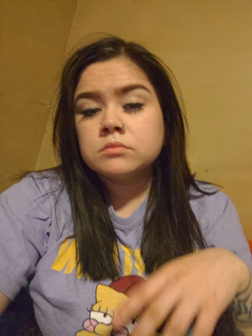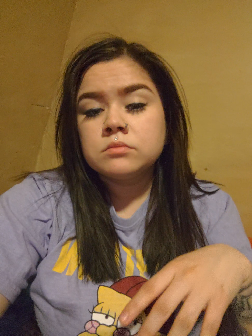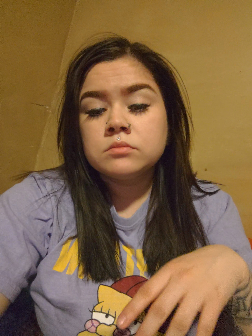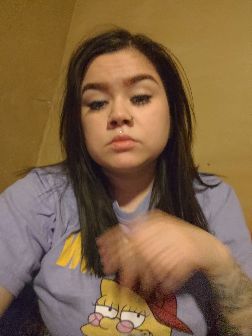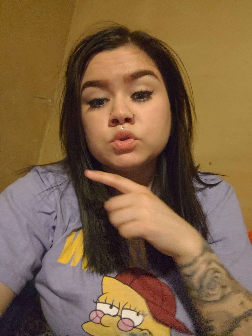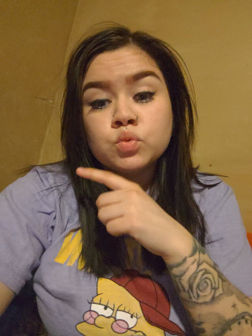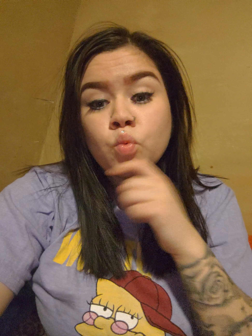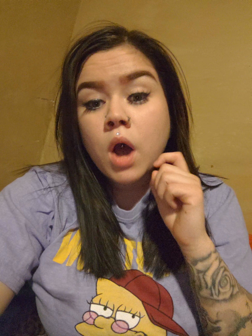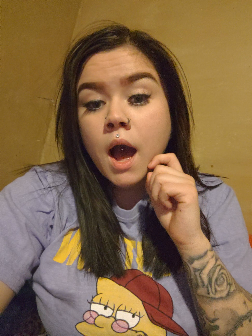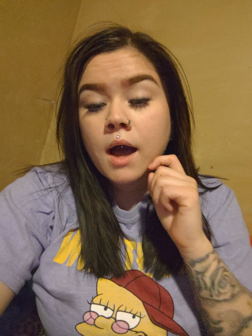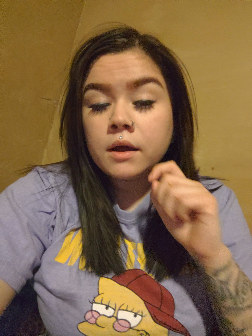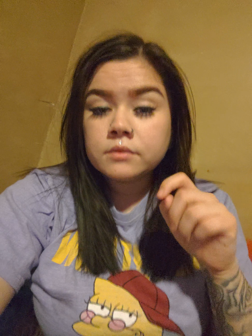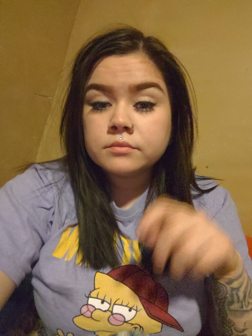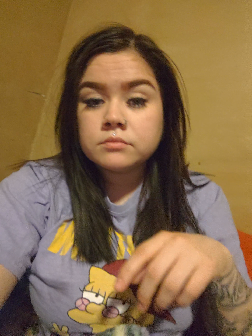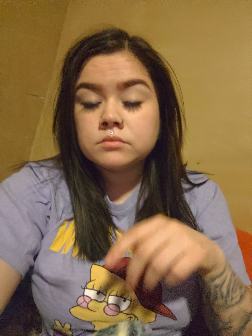dry